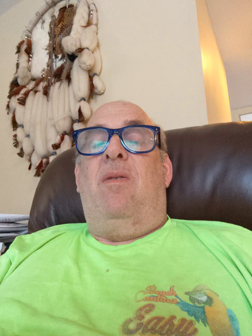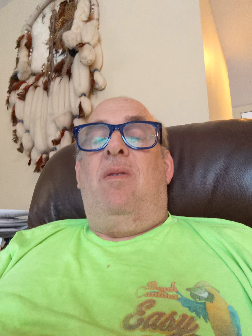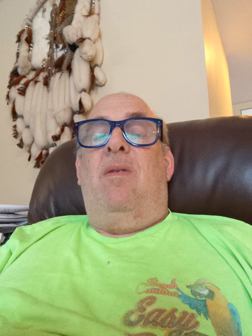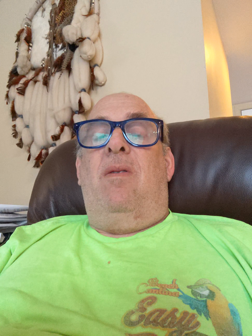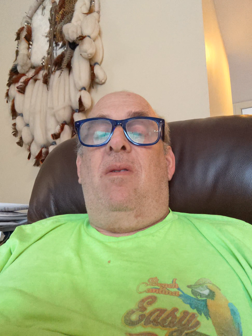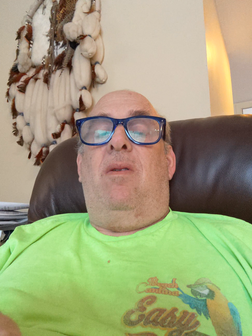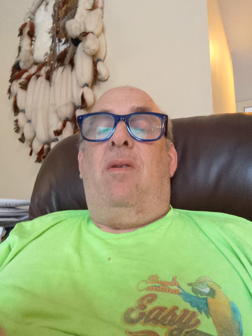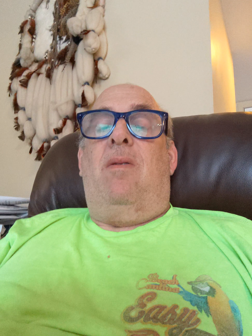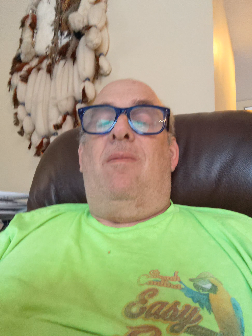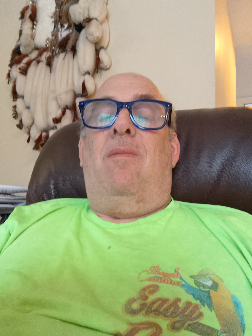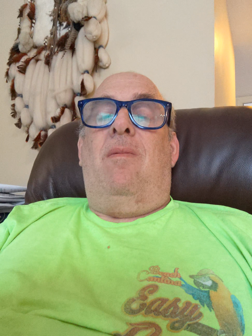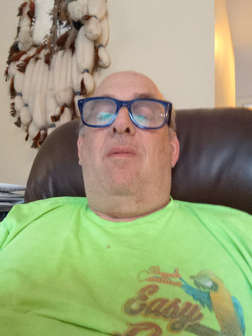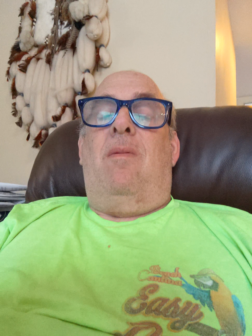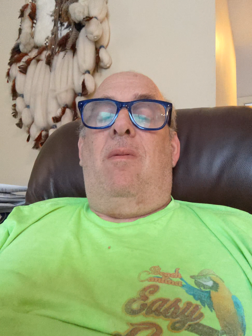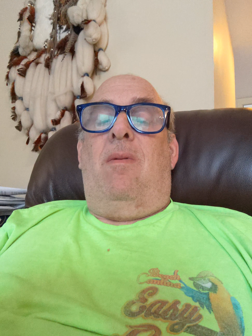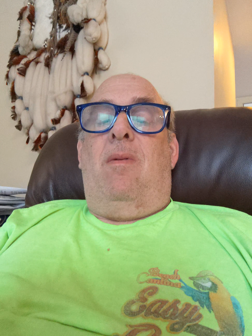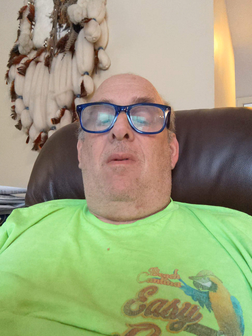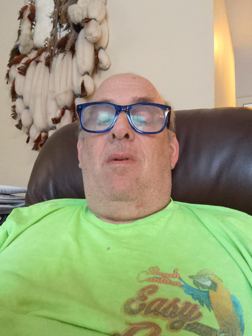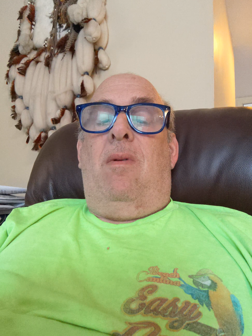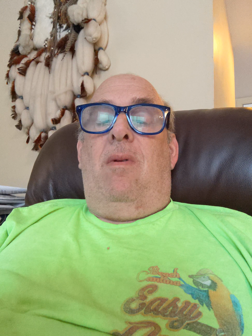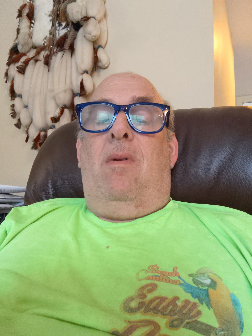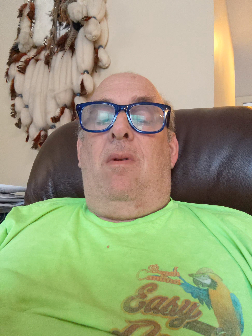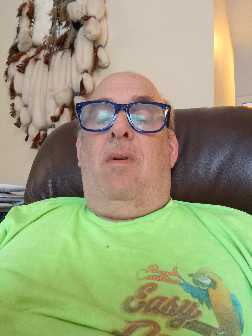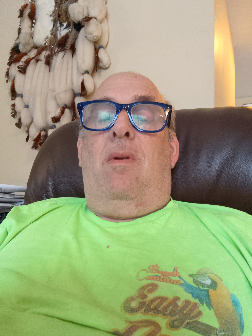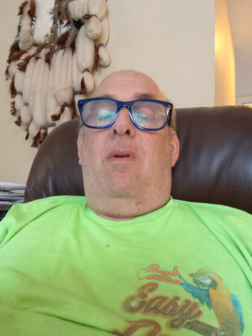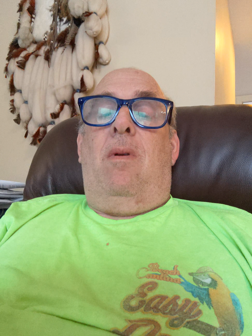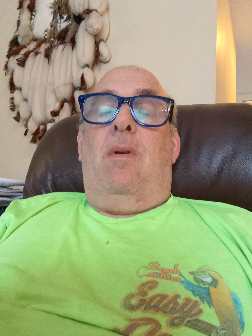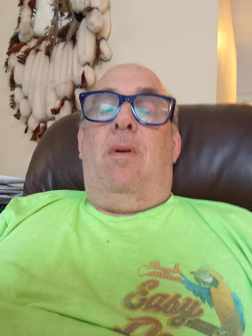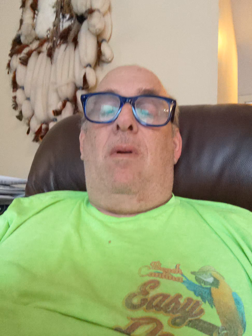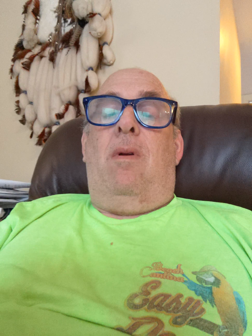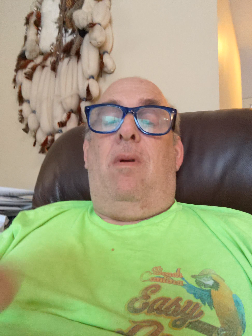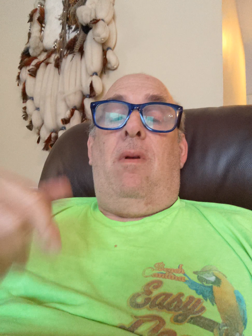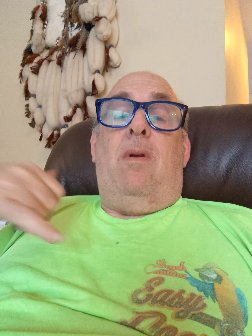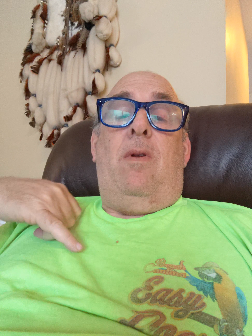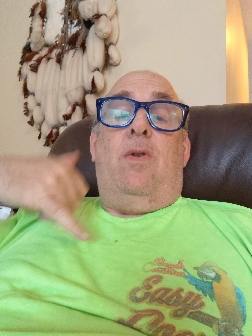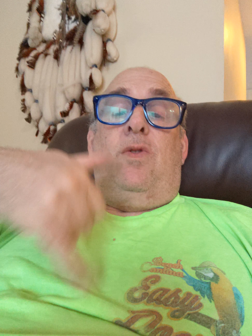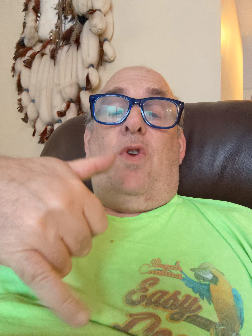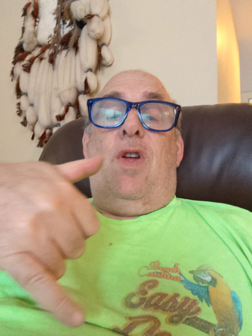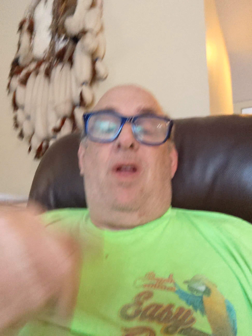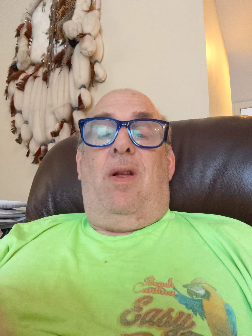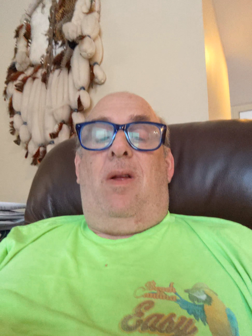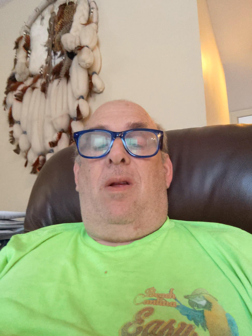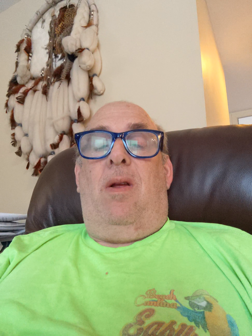jacket